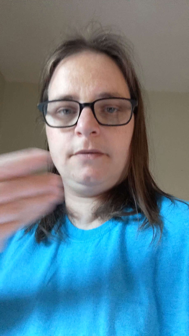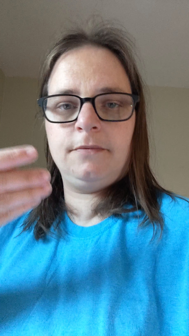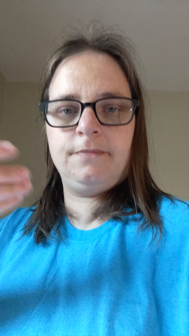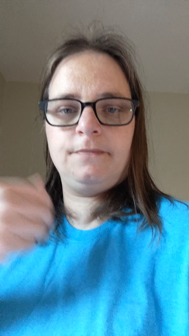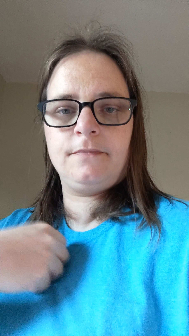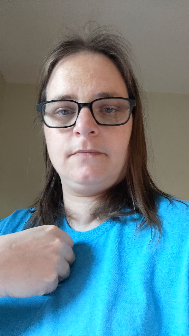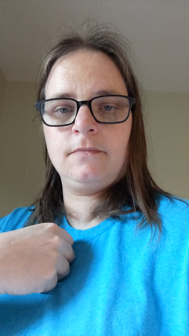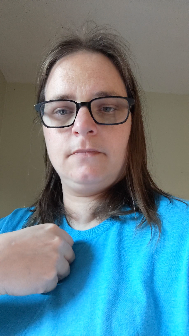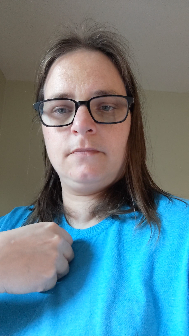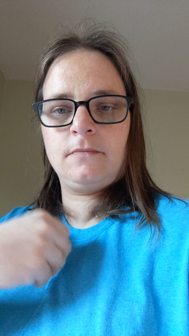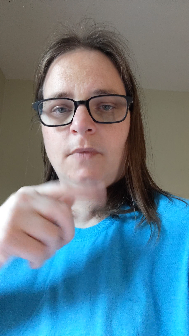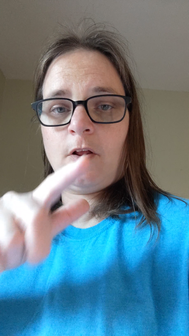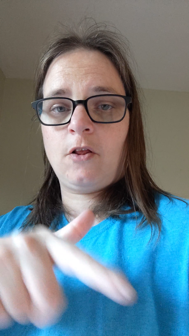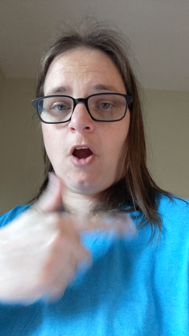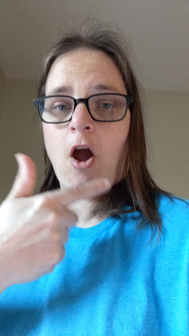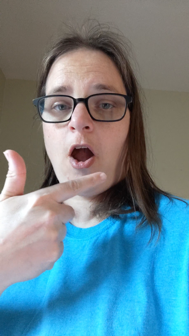long